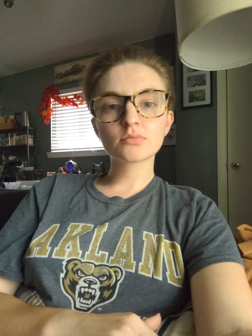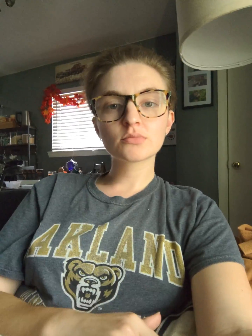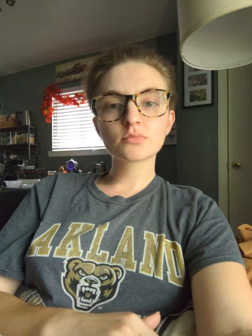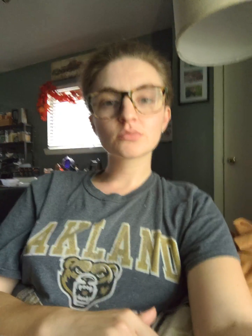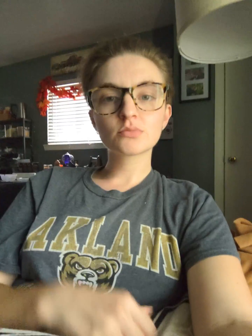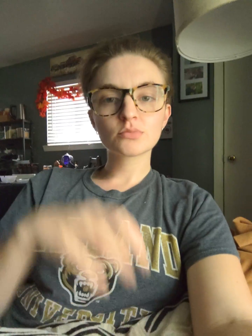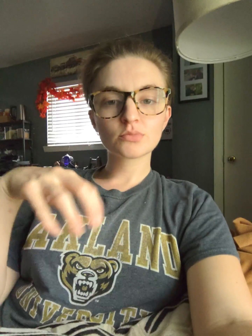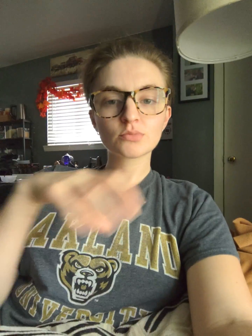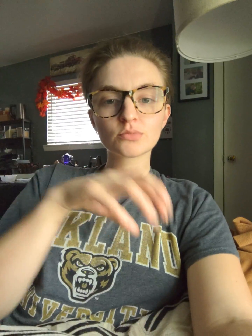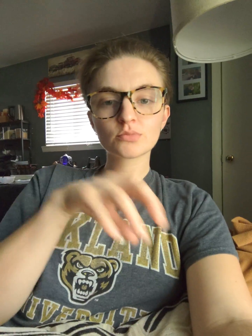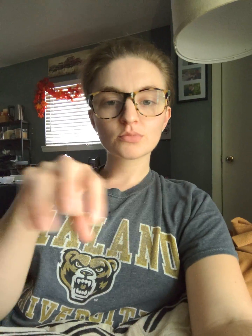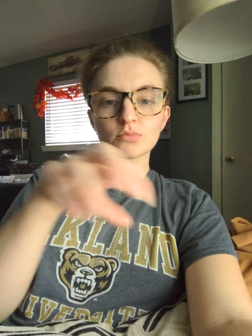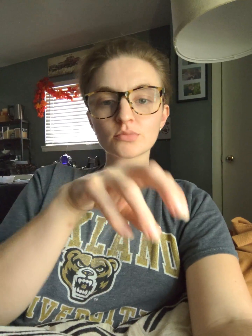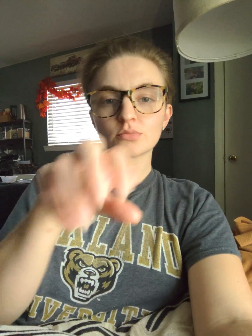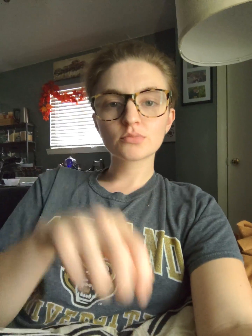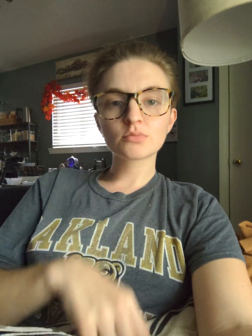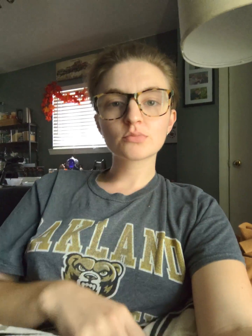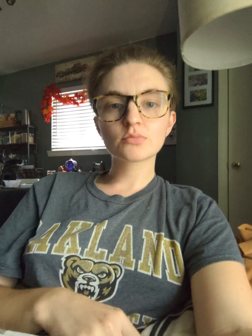block